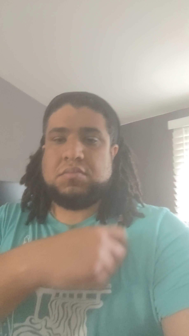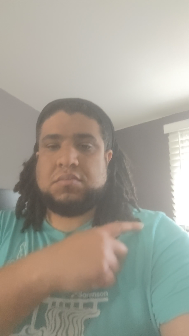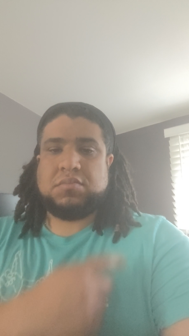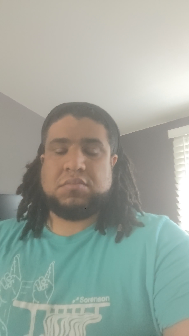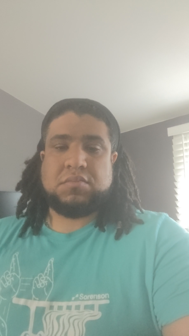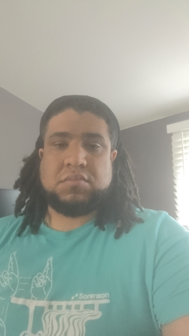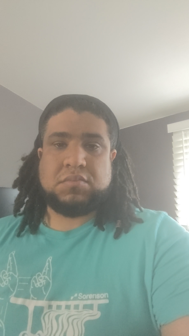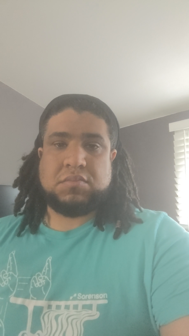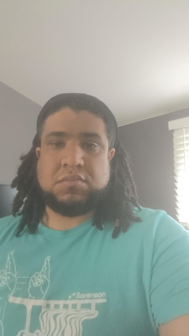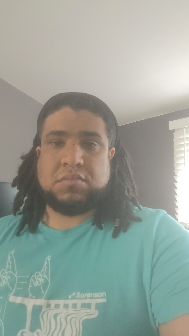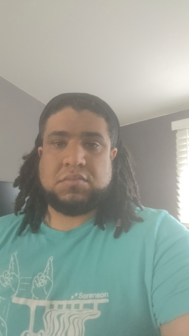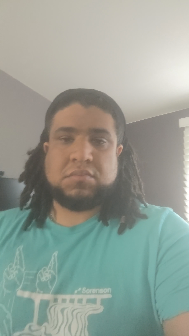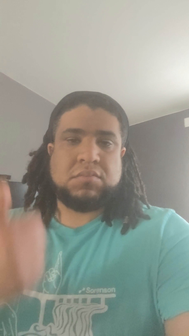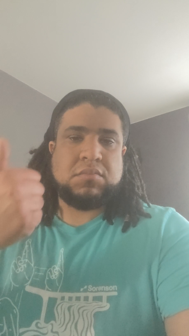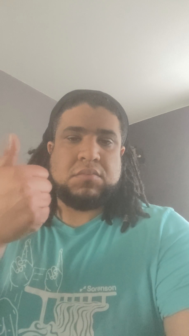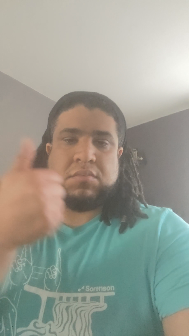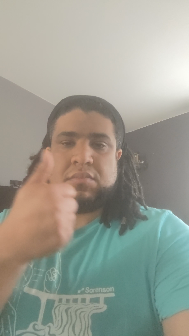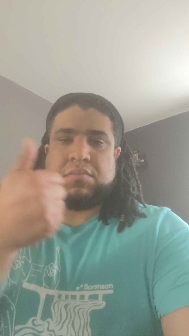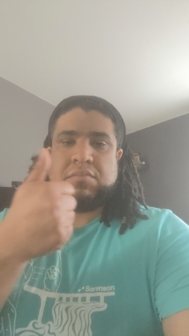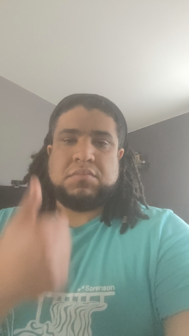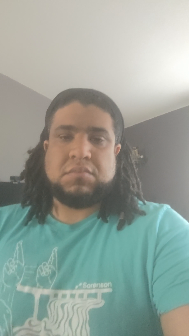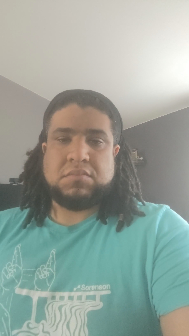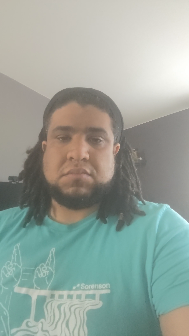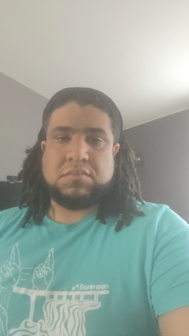game